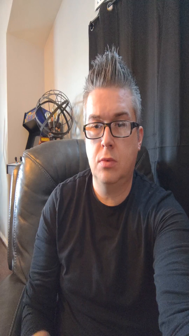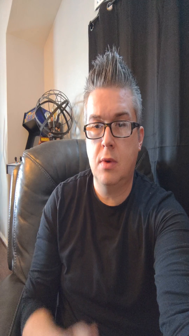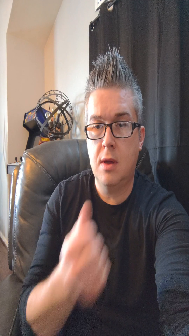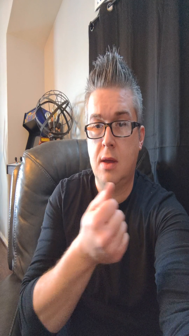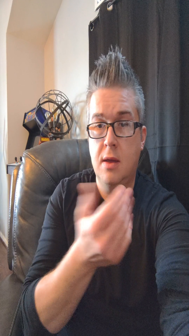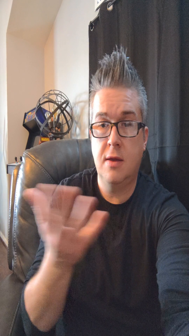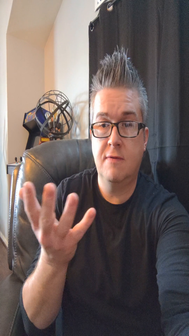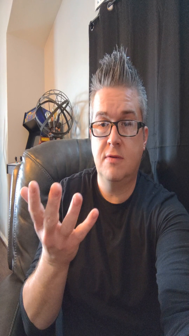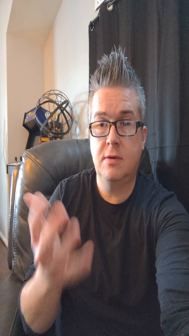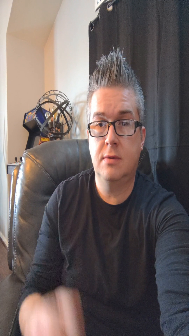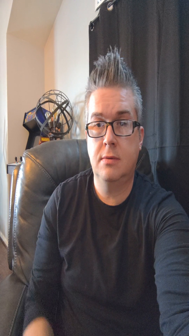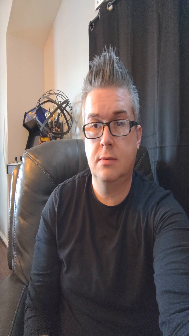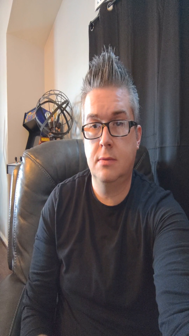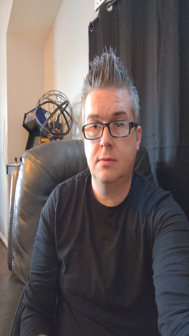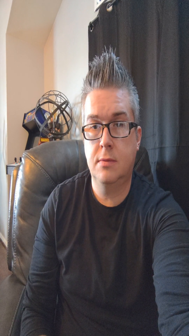every